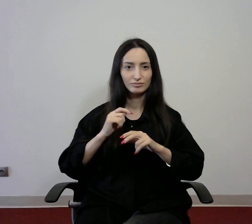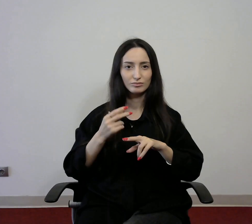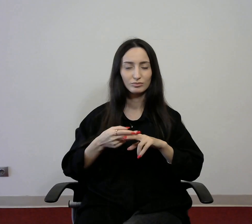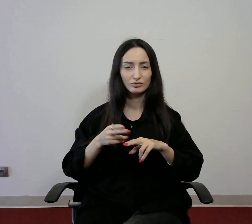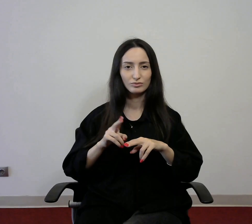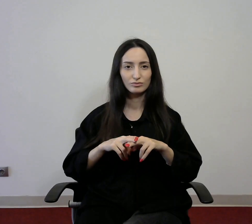üçün